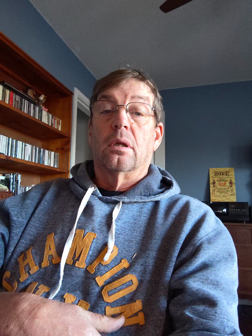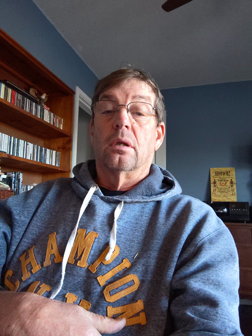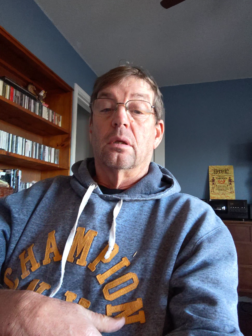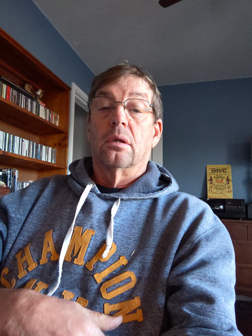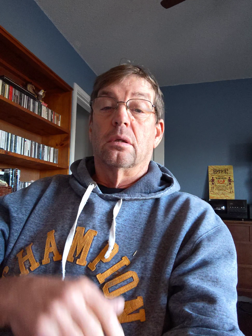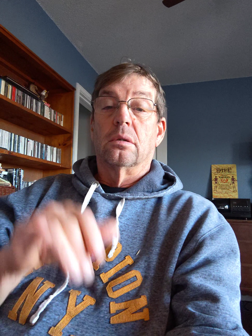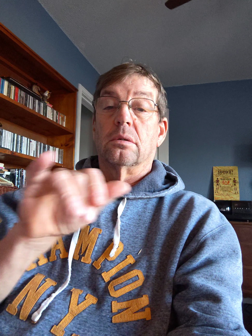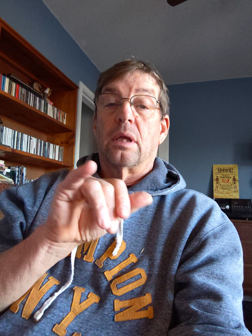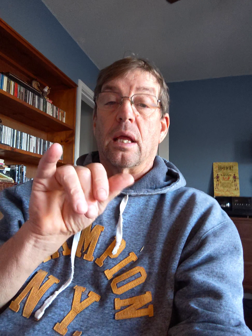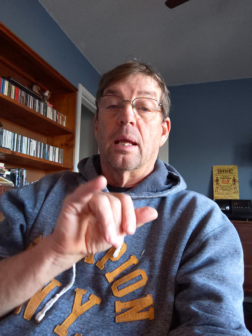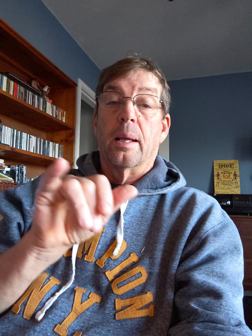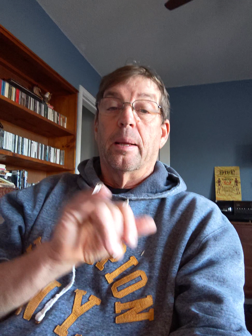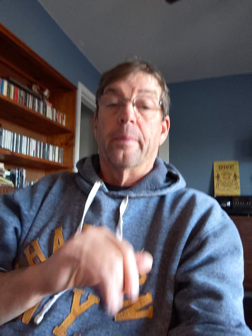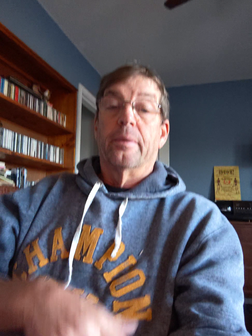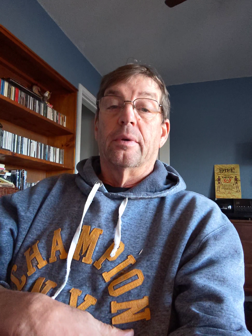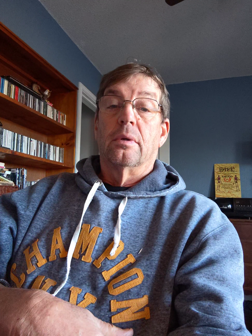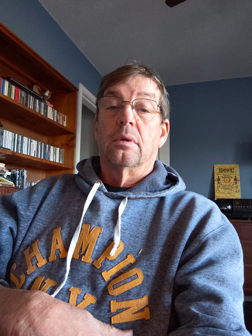same